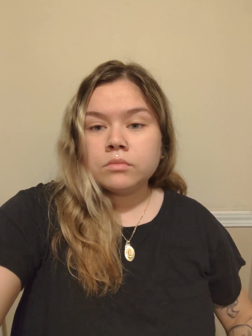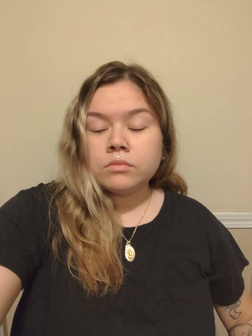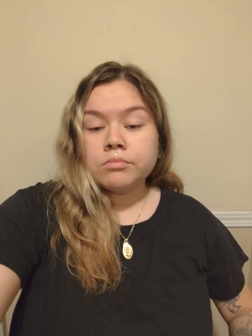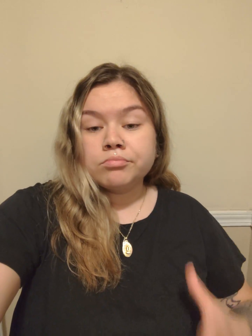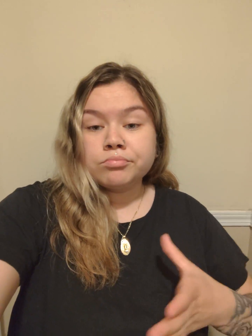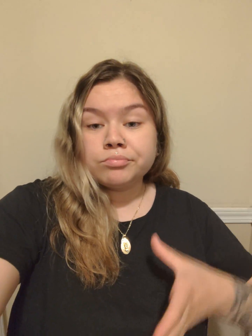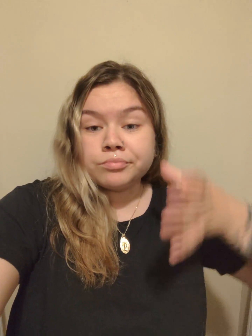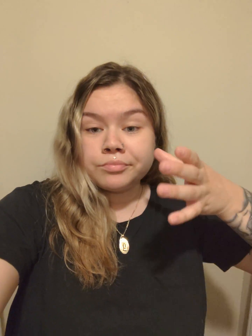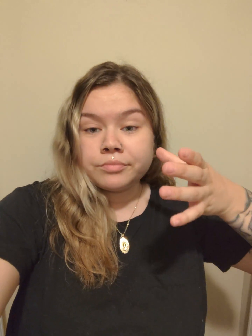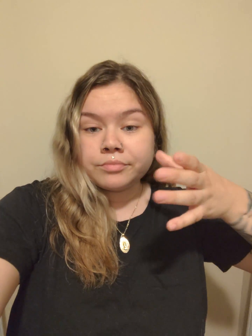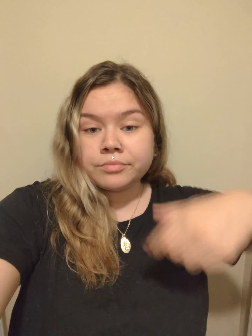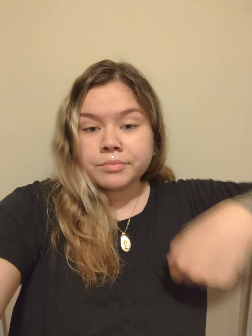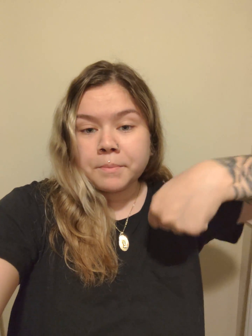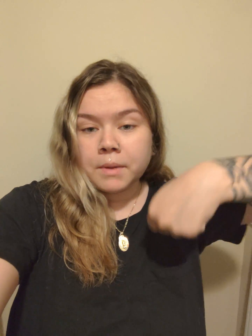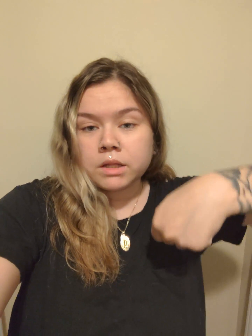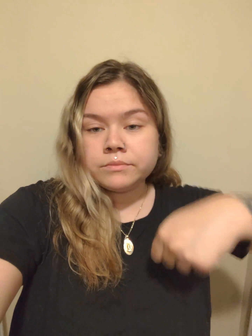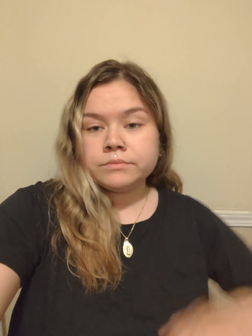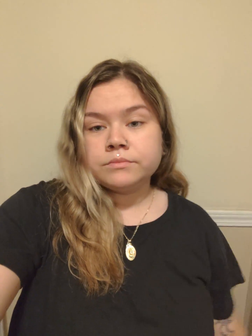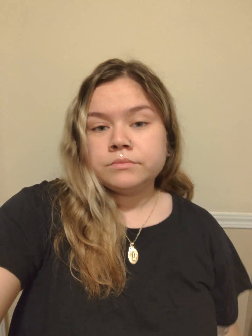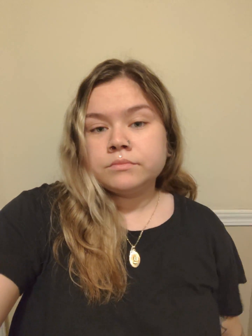bucket